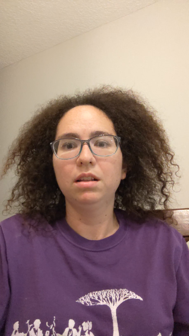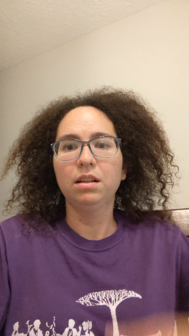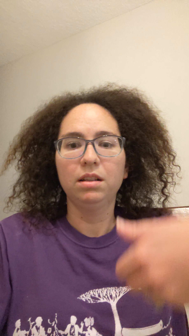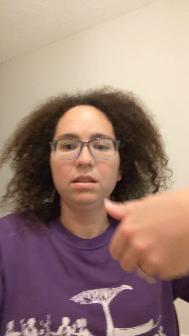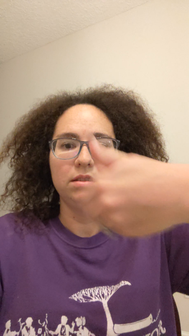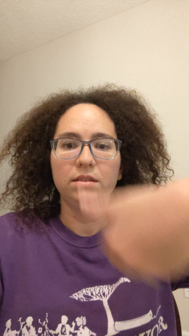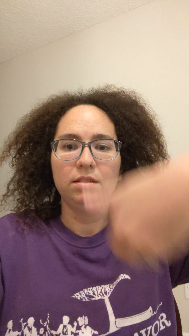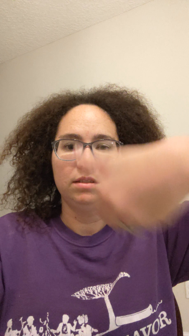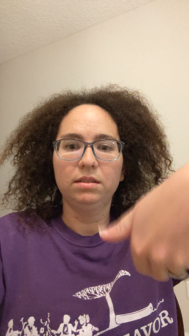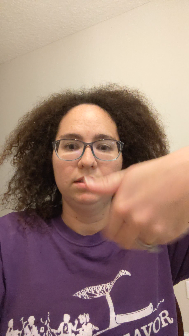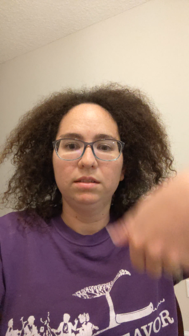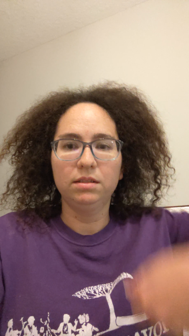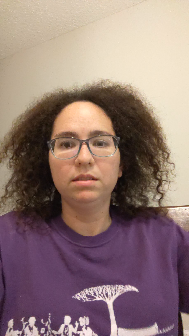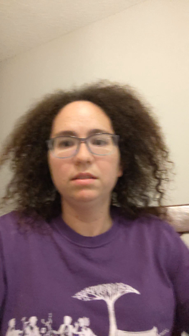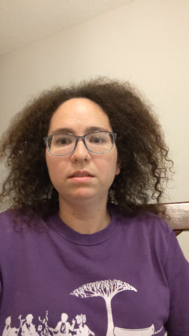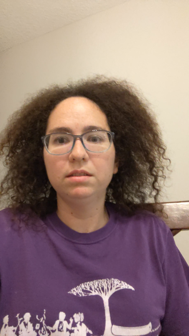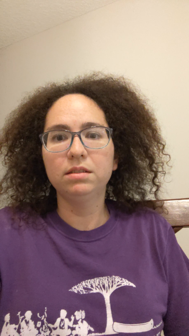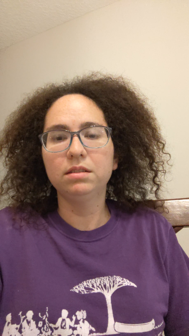shorts